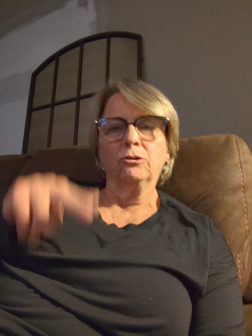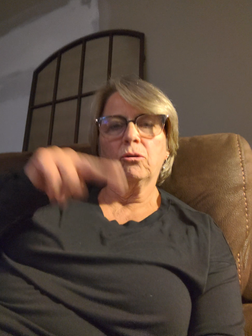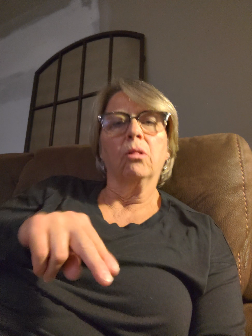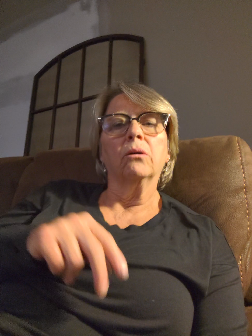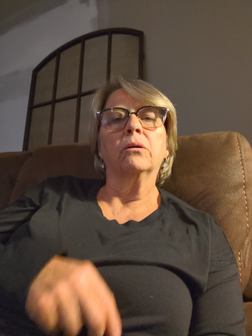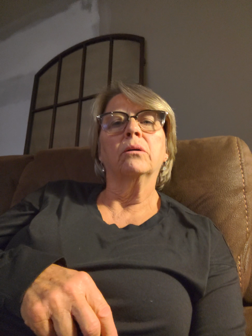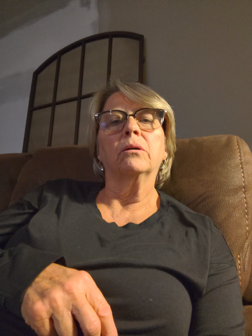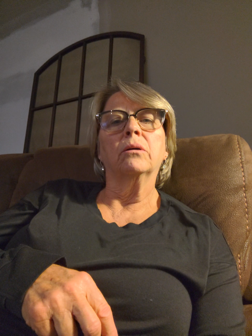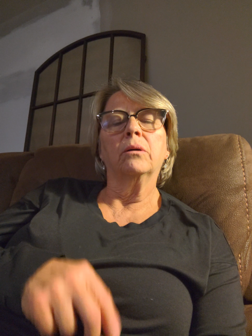puzzle